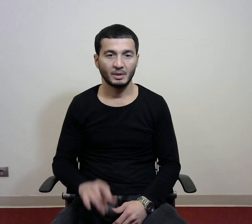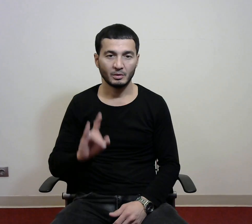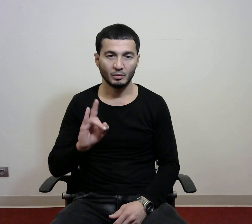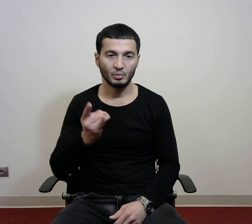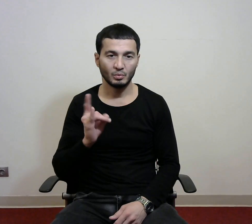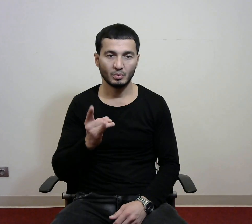uşaq